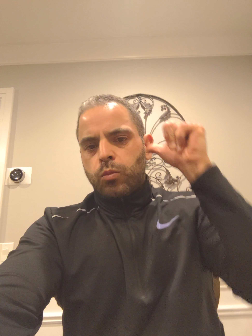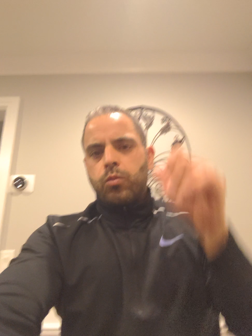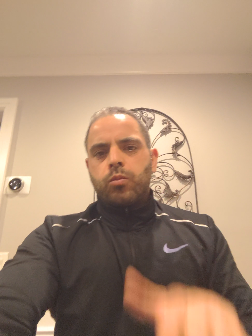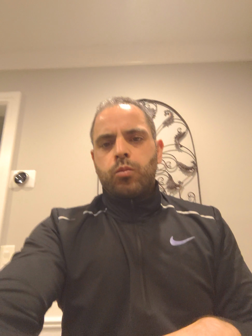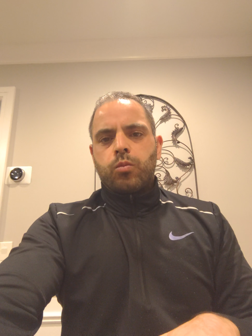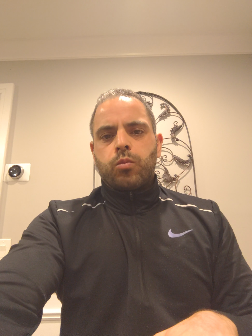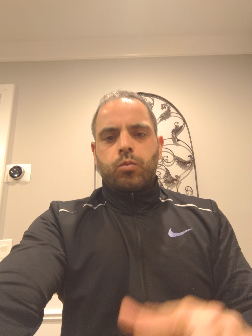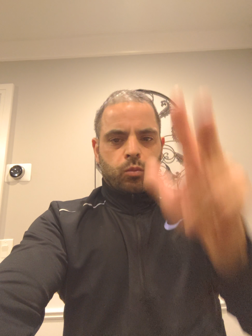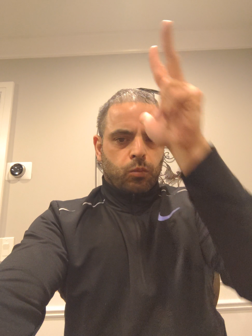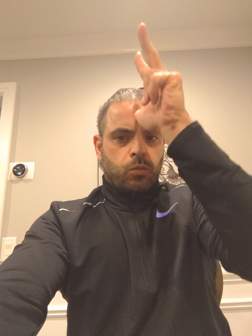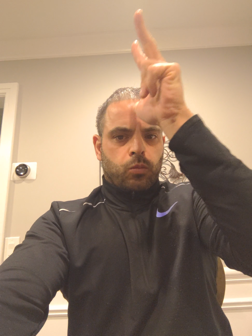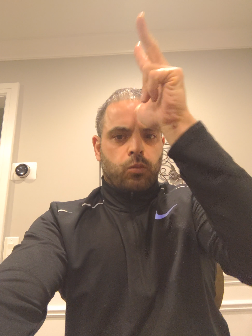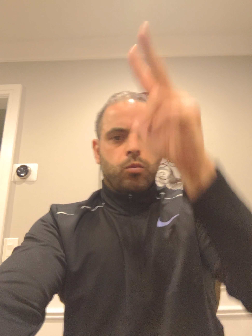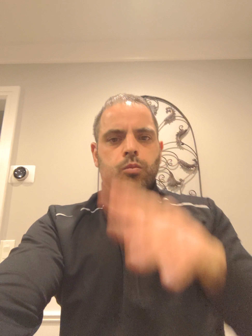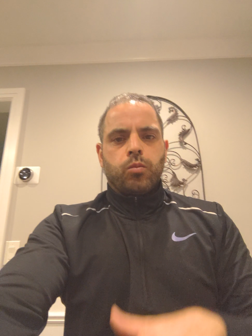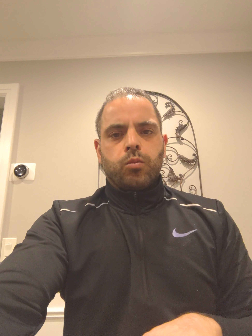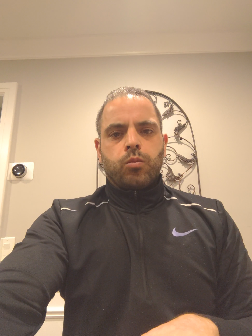hen